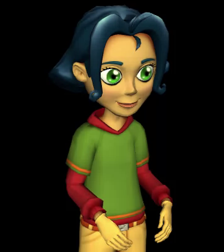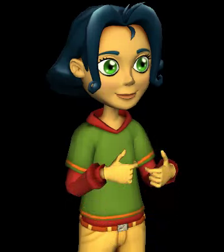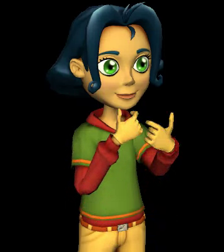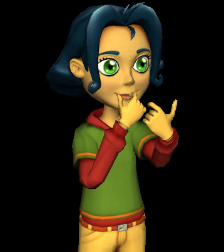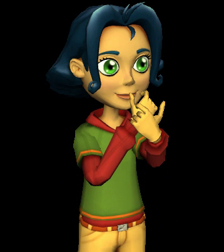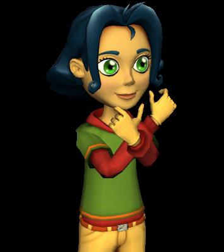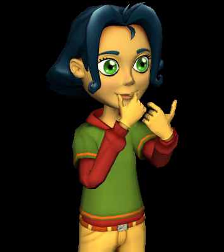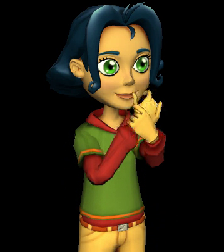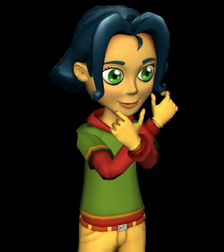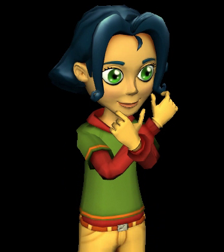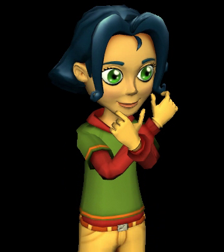يضحك